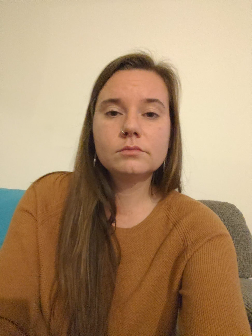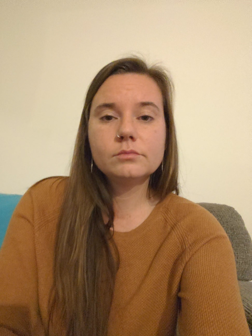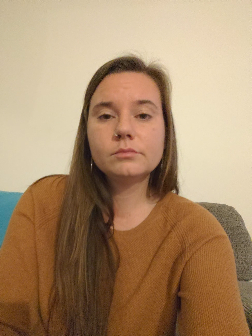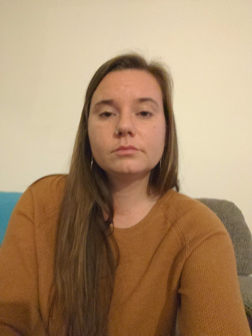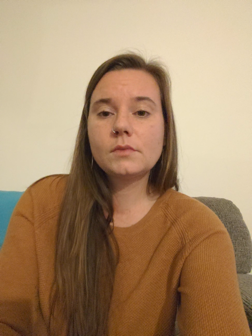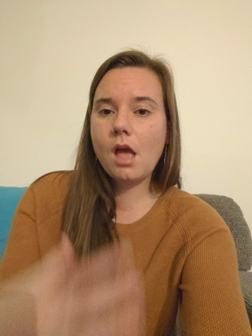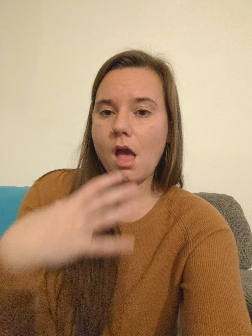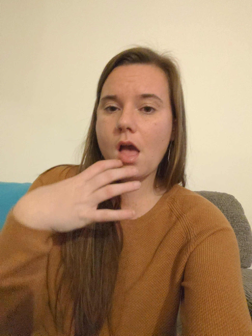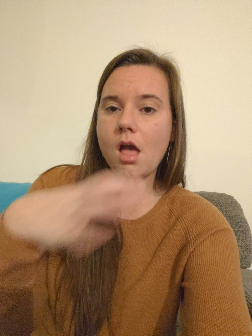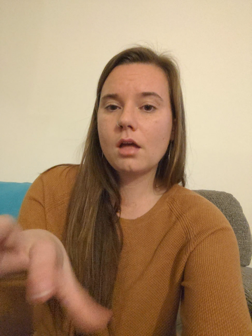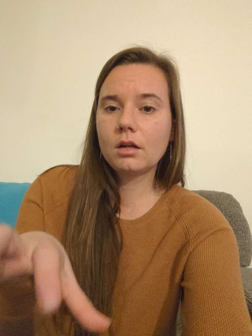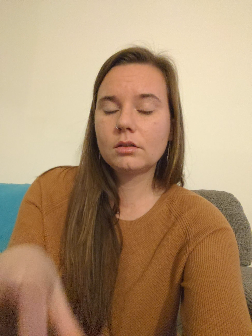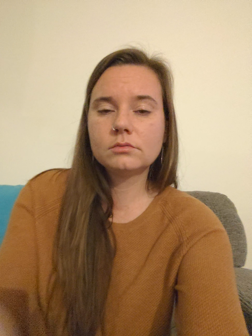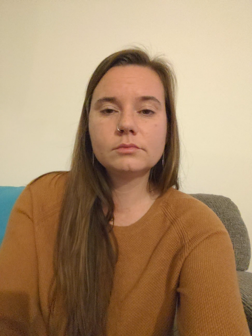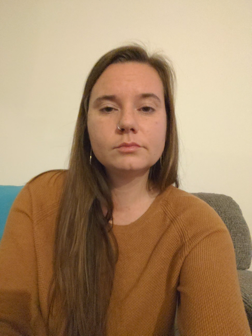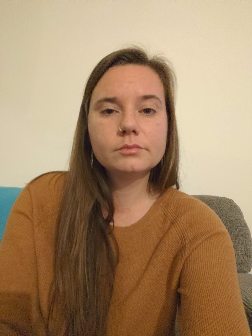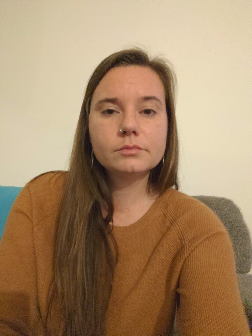hot